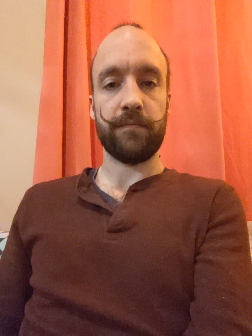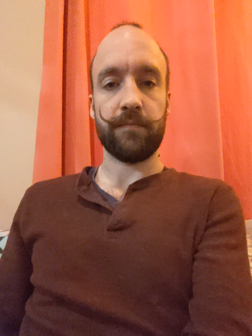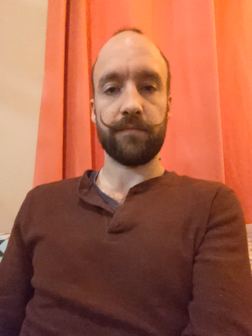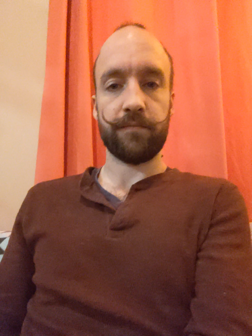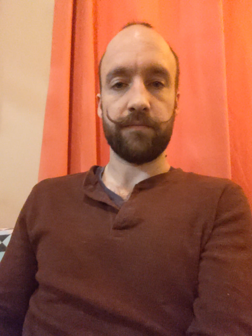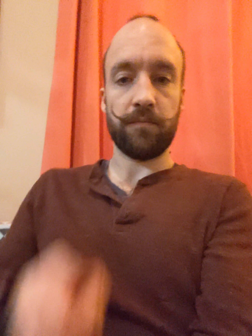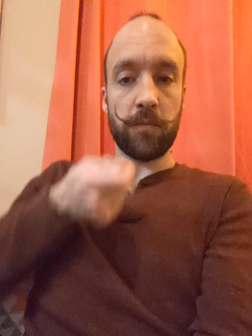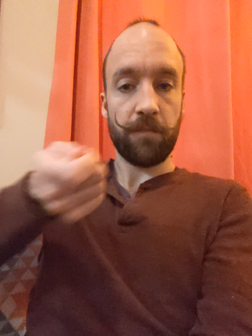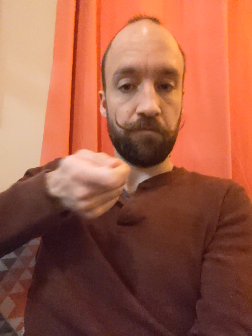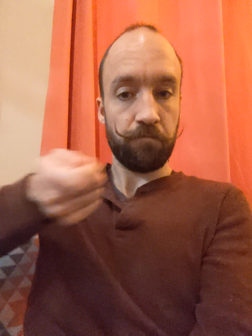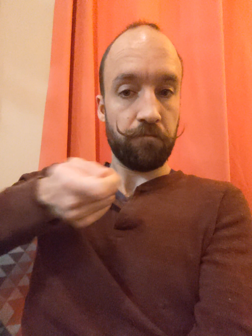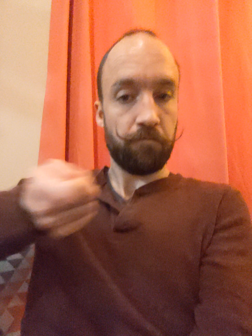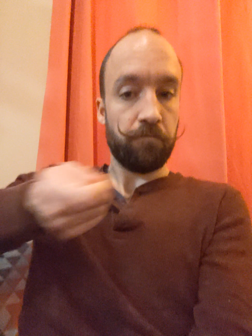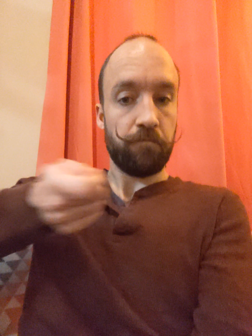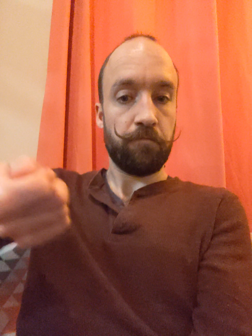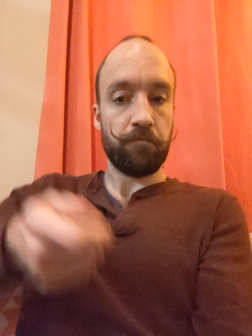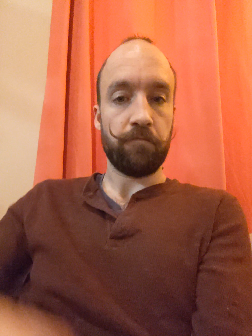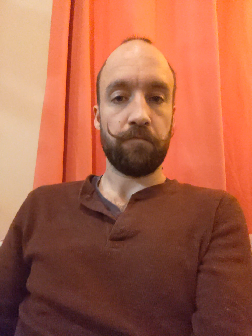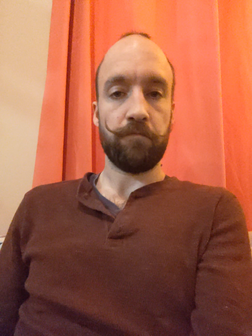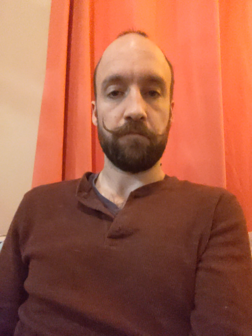vacuum